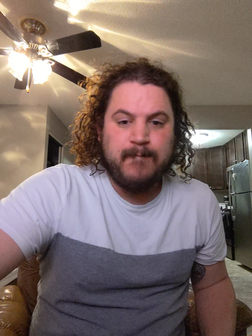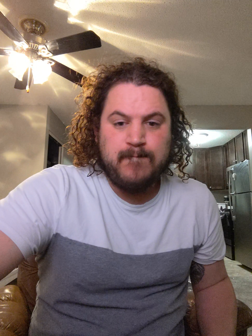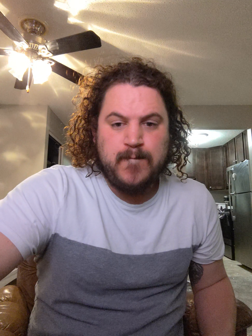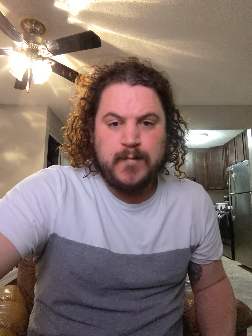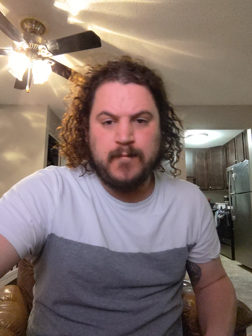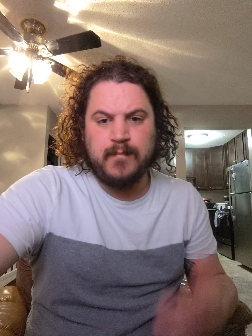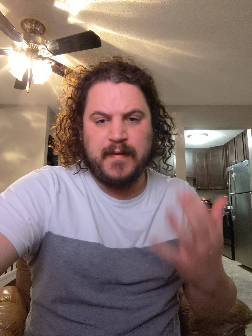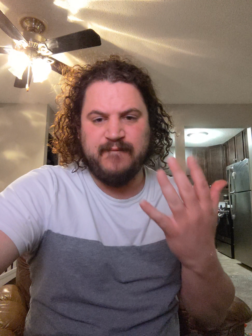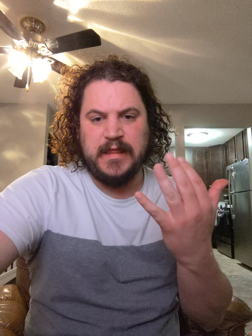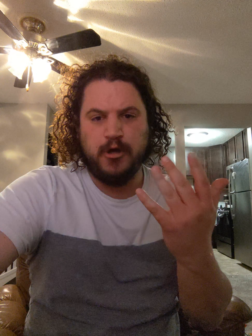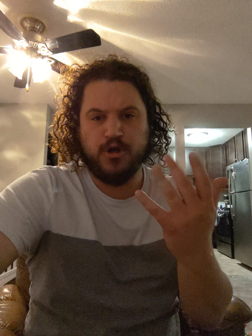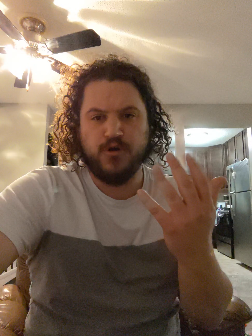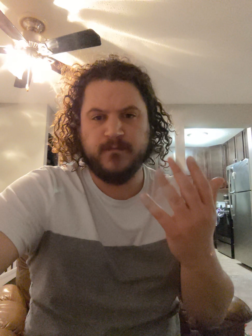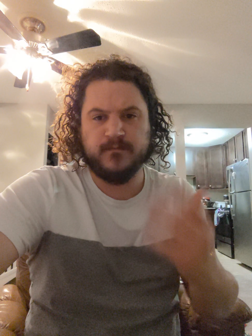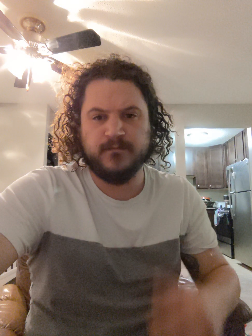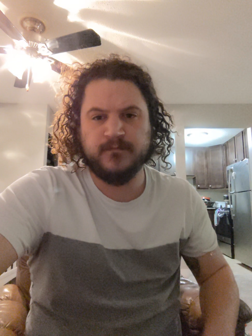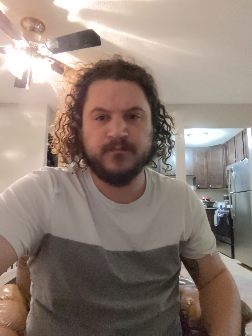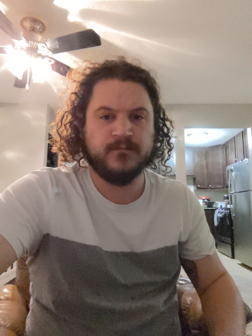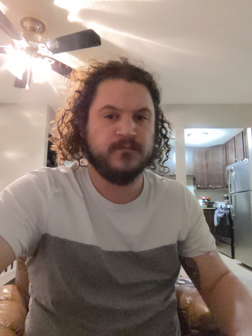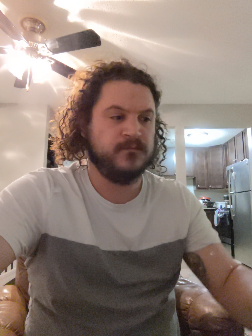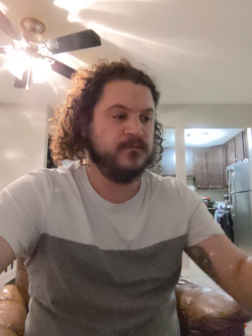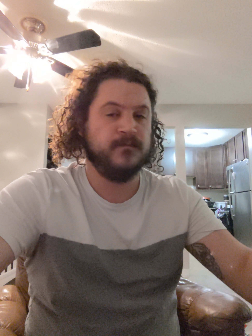finger